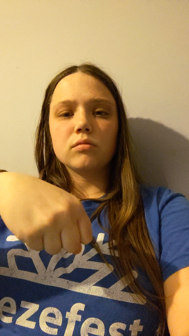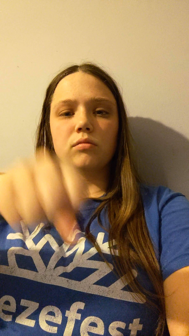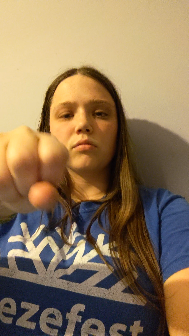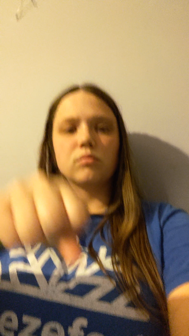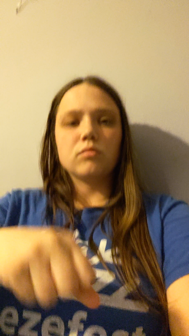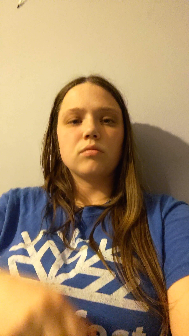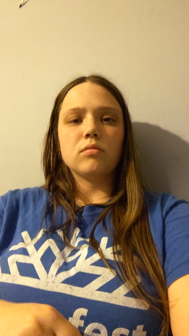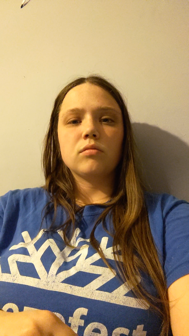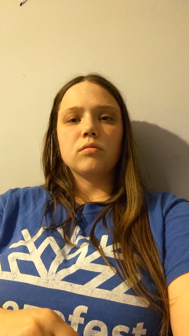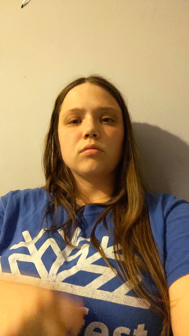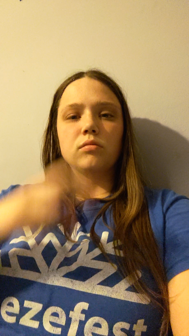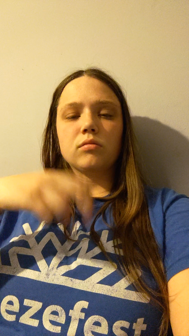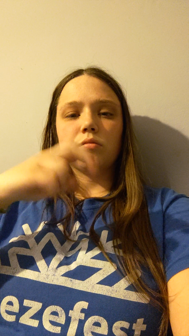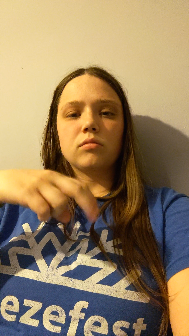potato